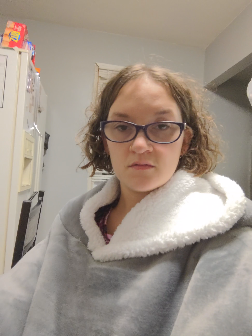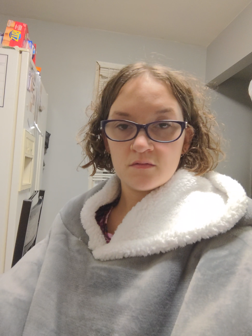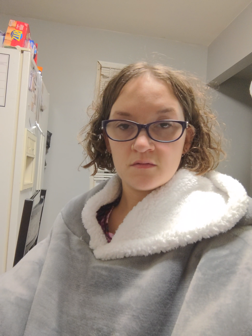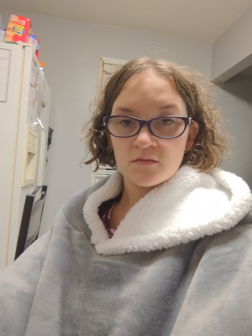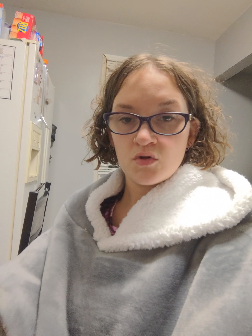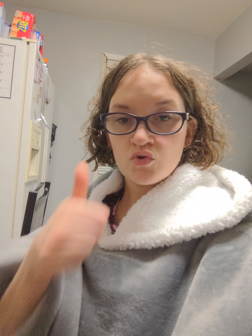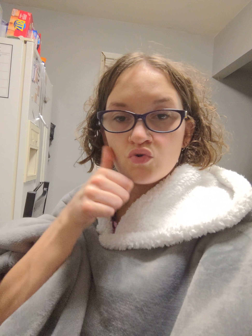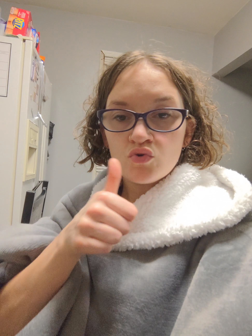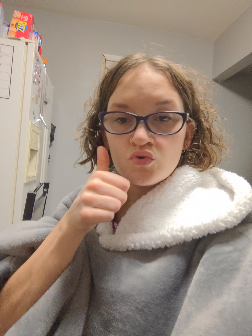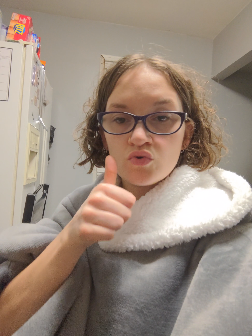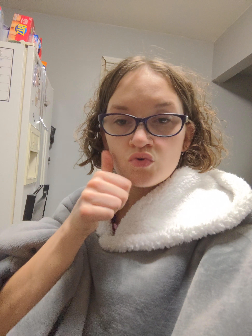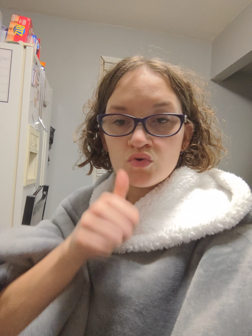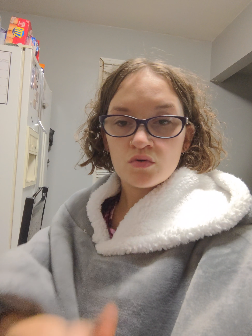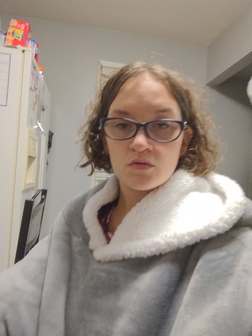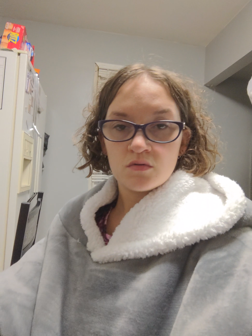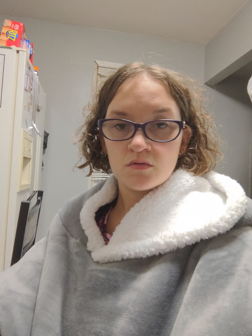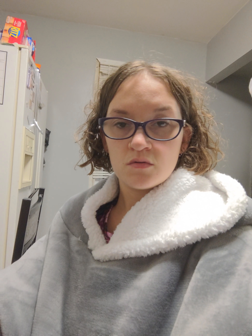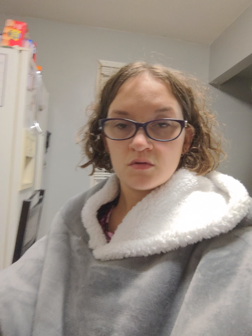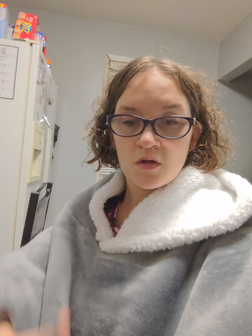girl